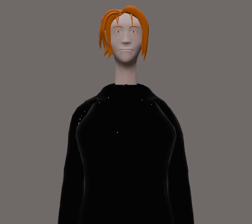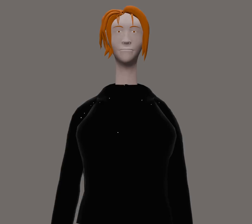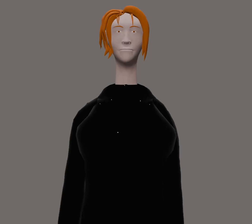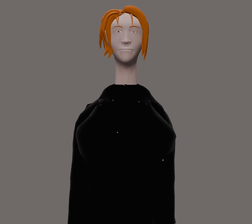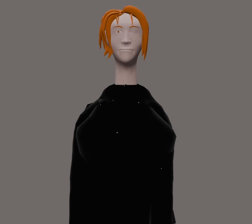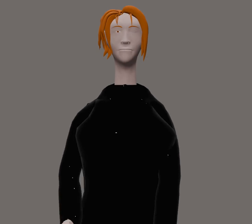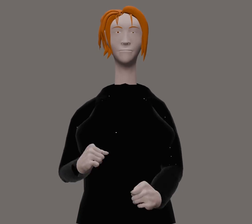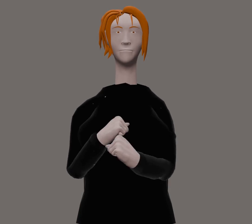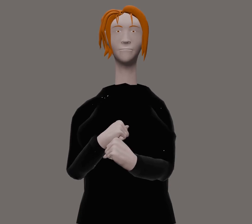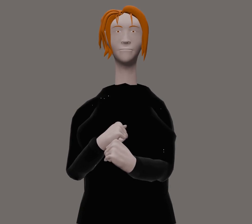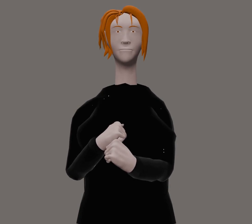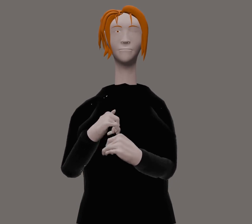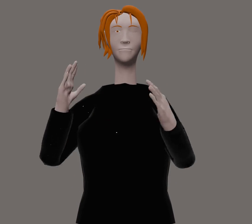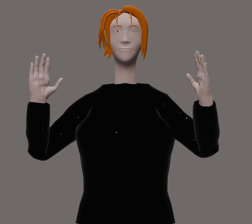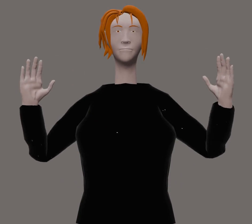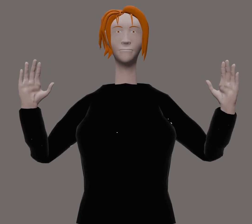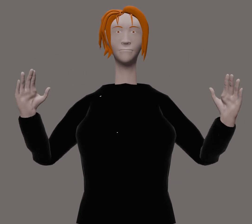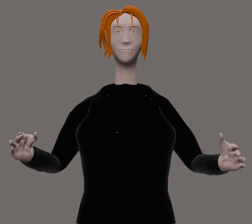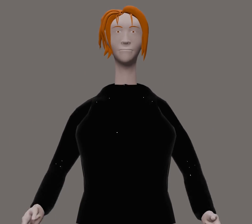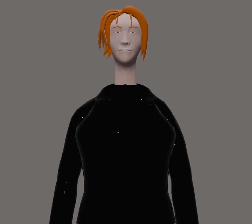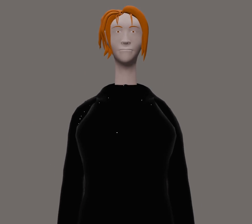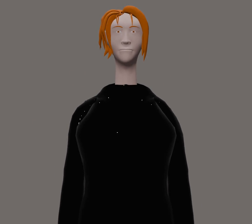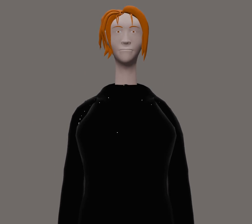Blow Up Explosion